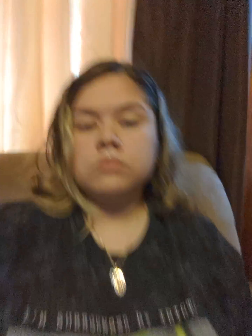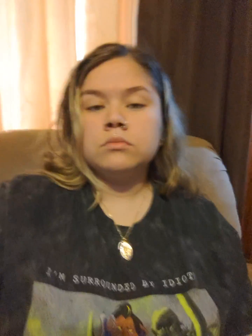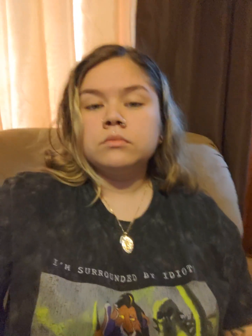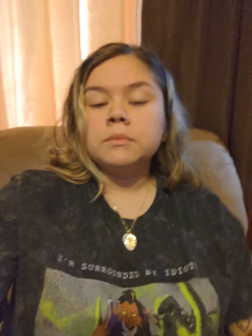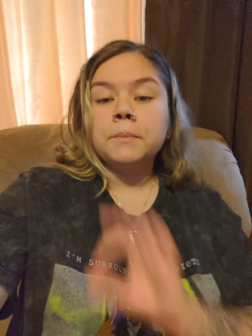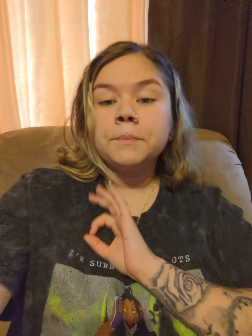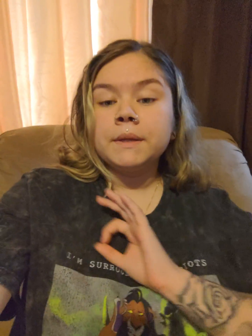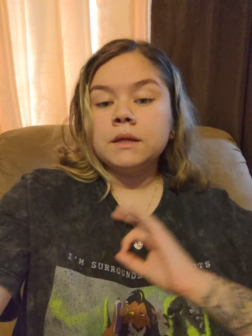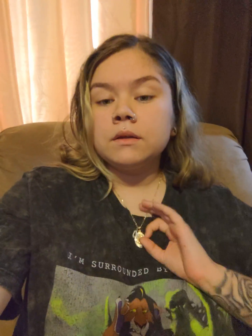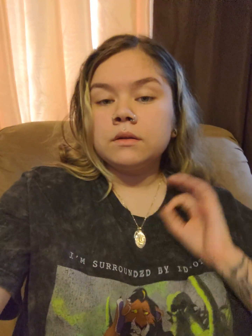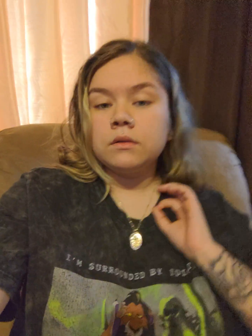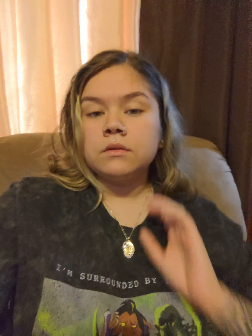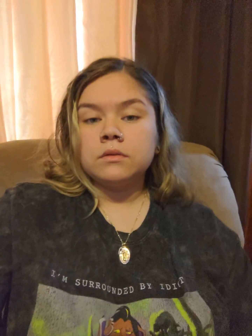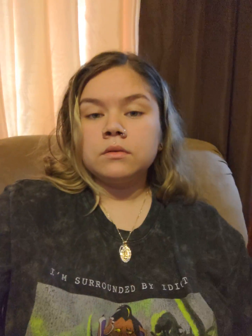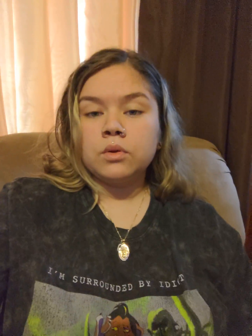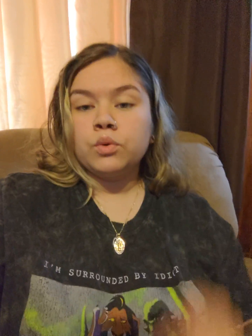beads